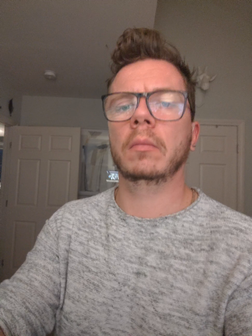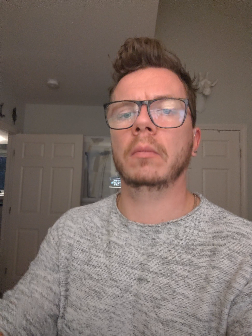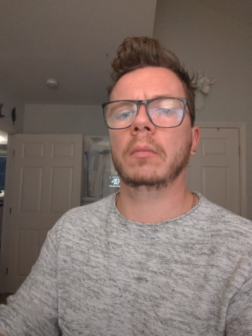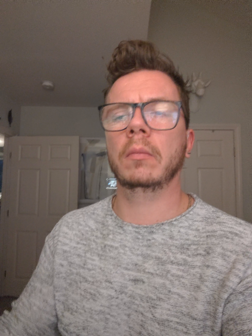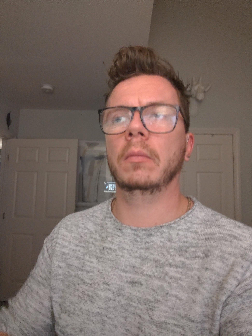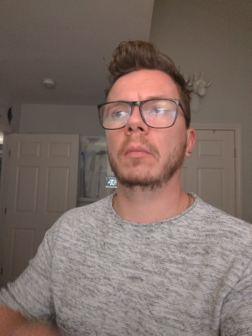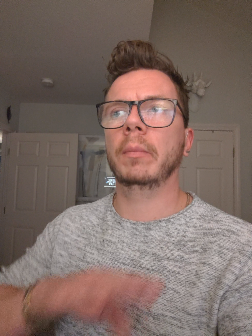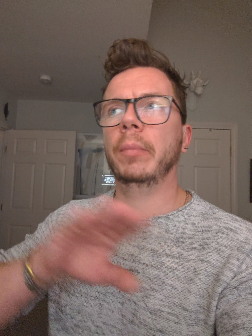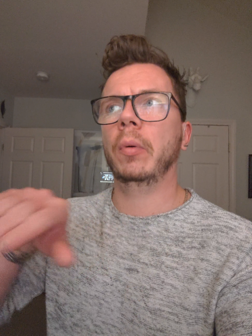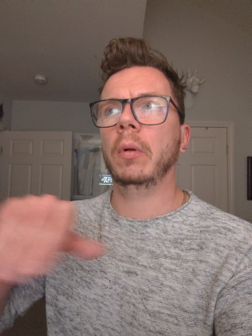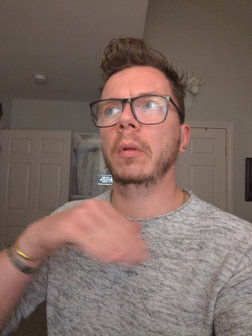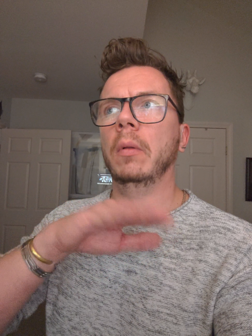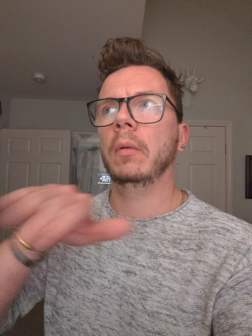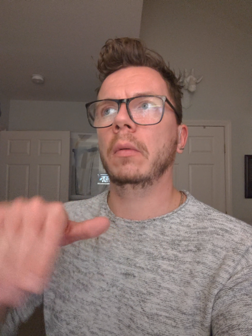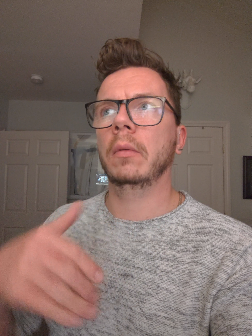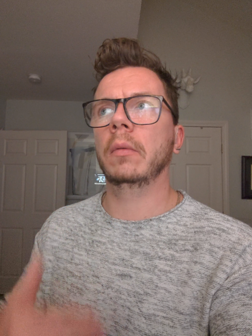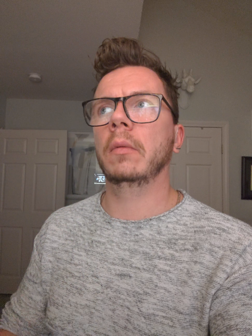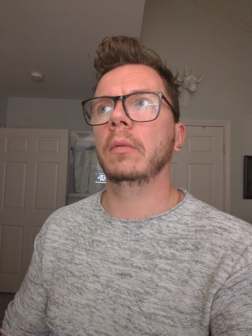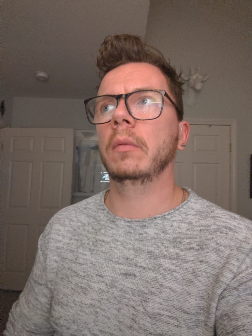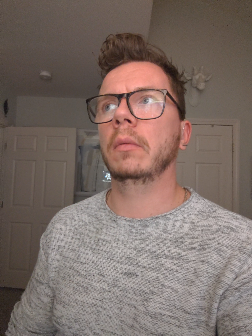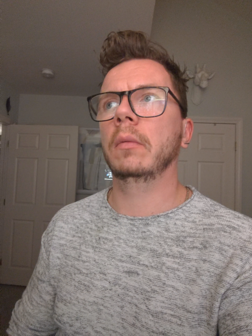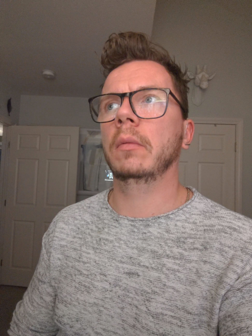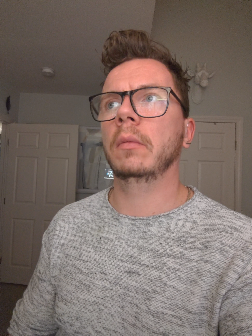pool